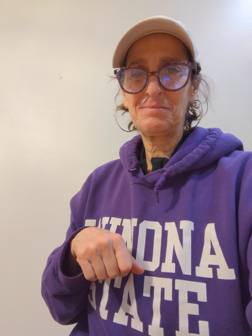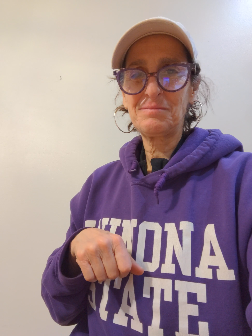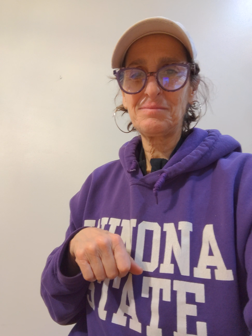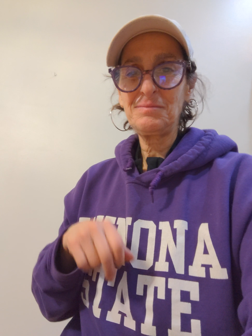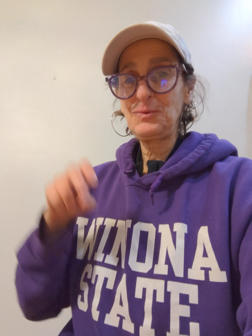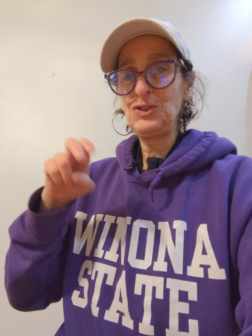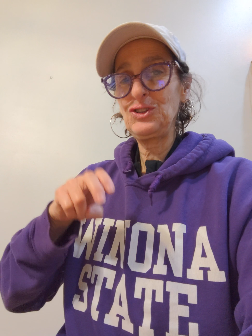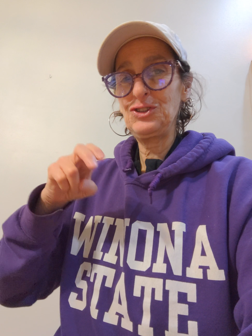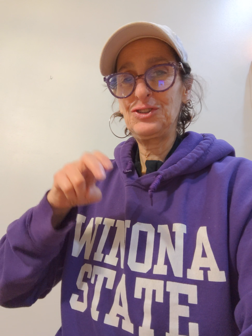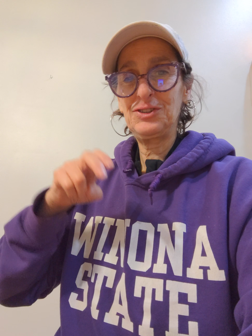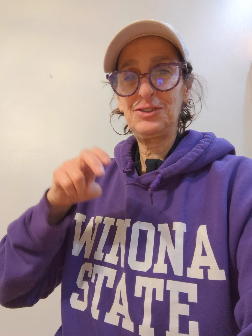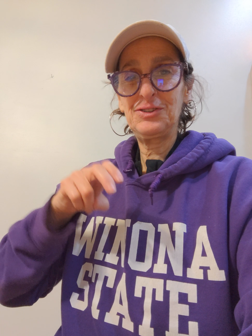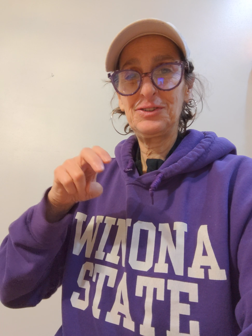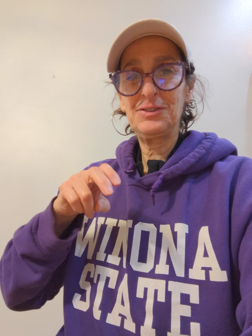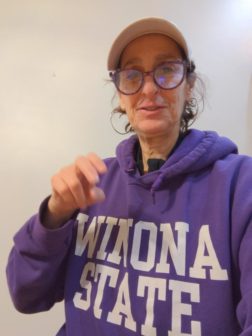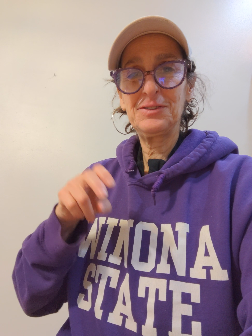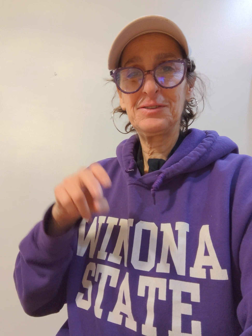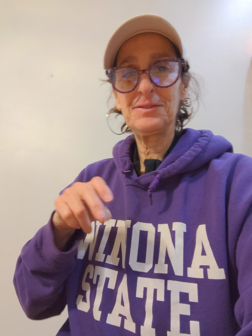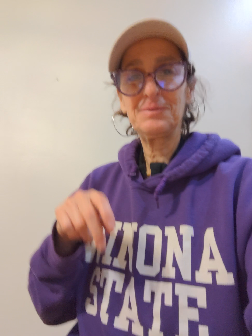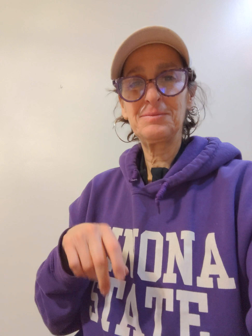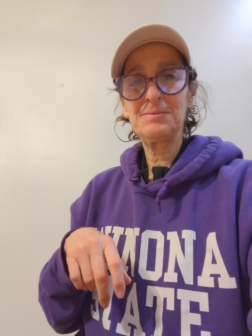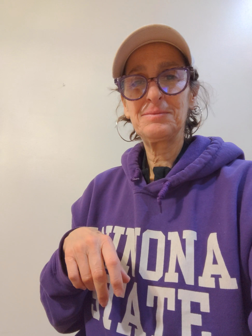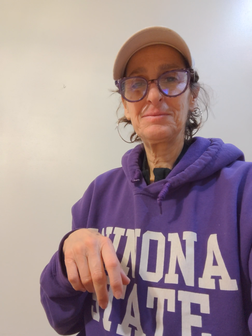chair